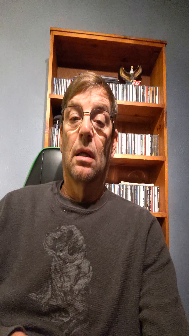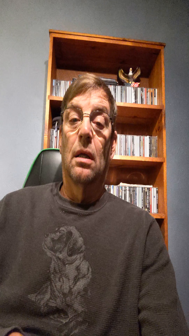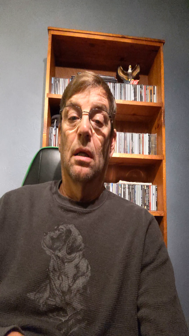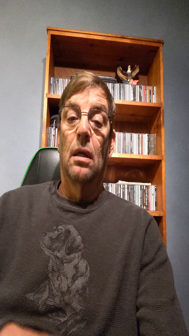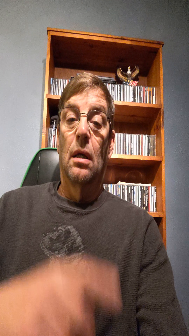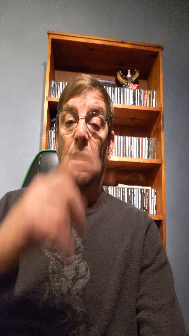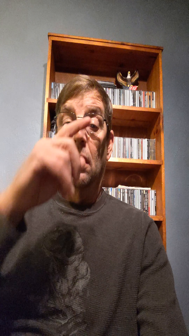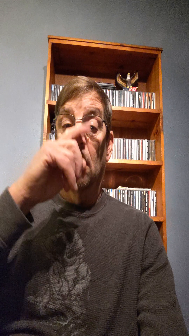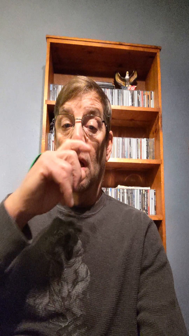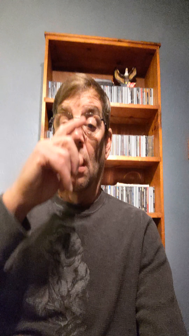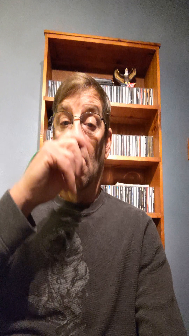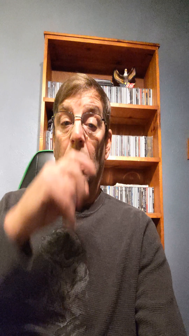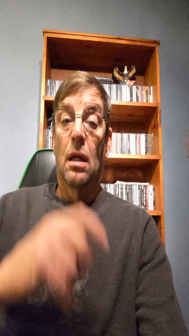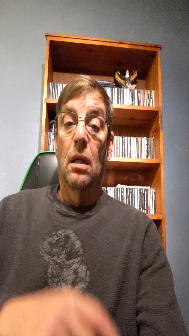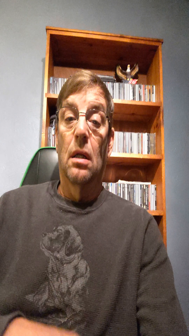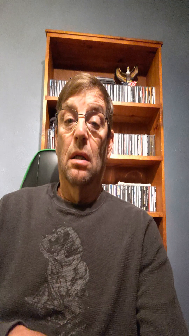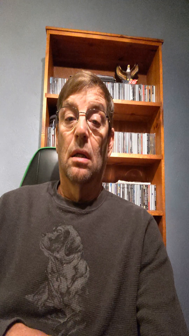doll